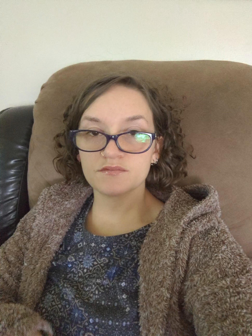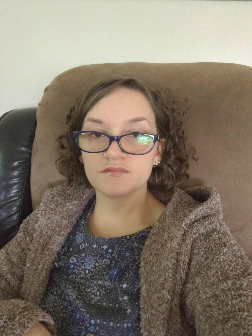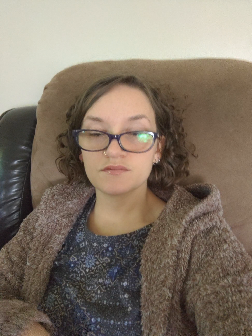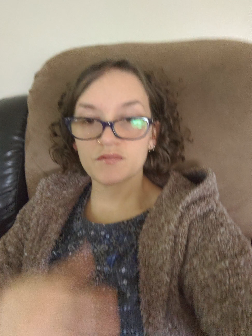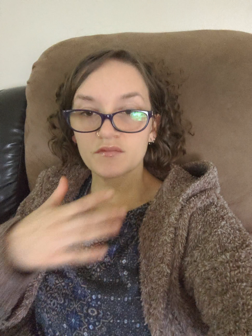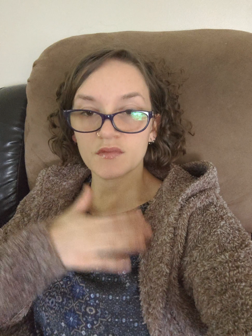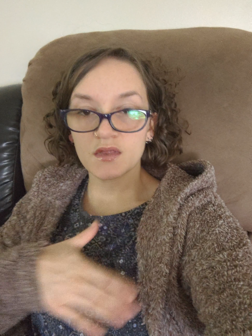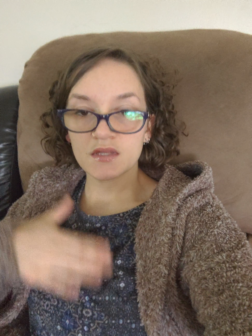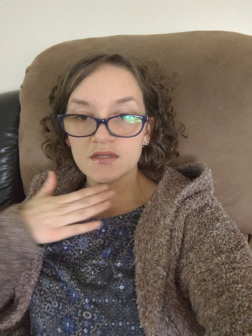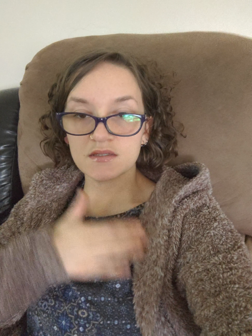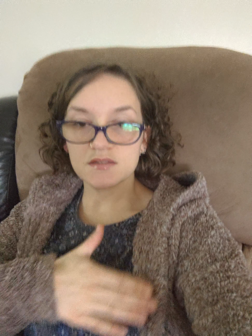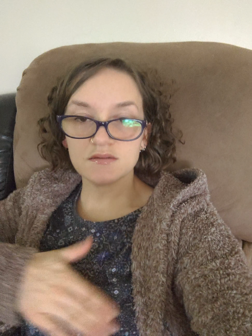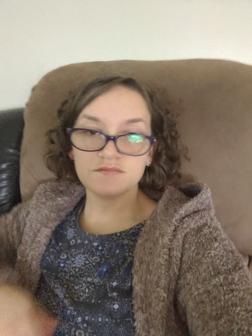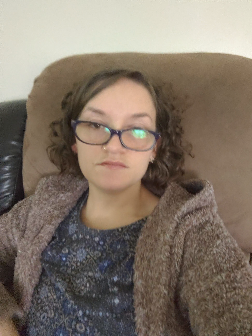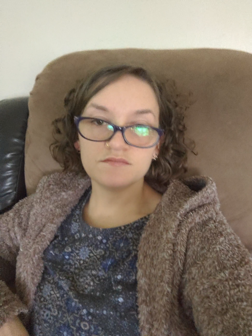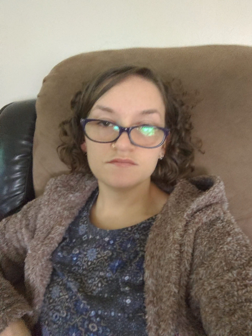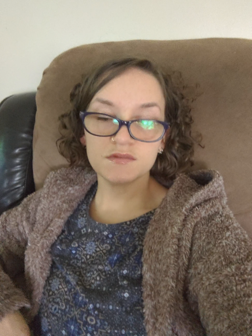please